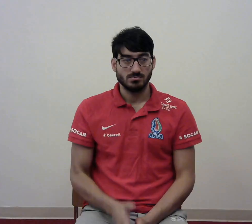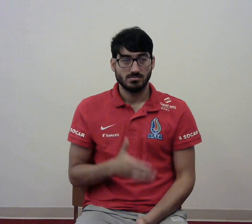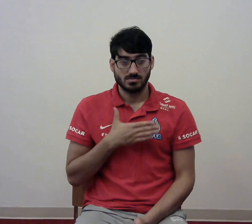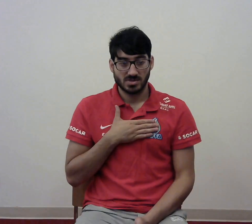mən